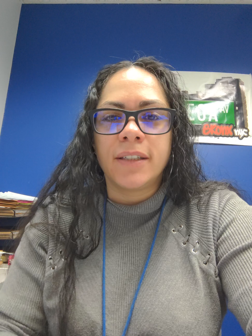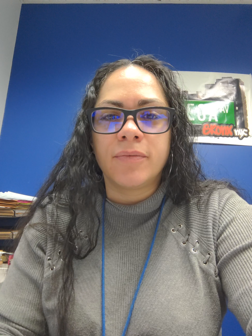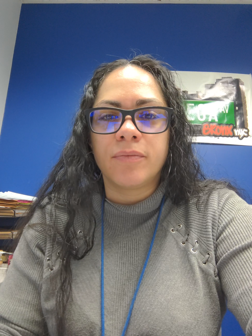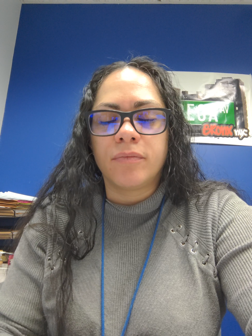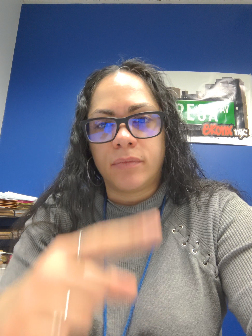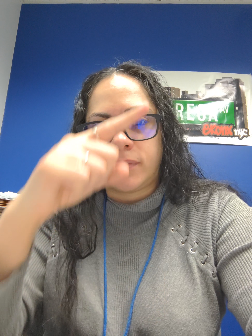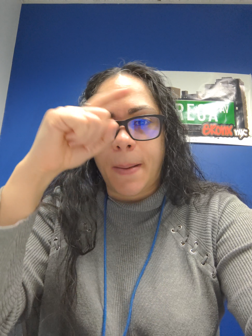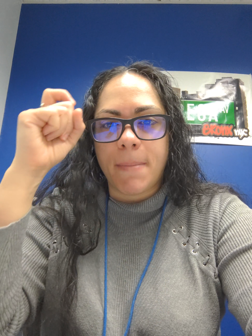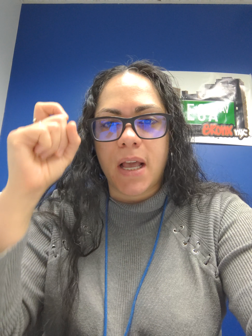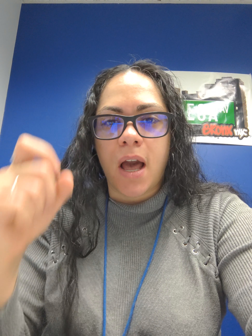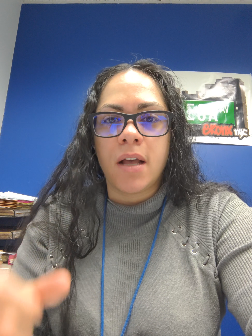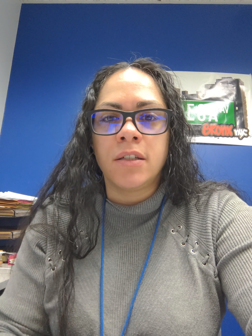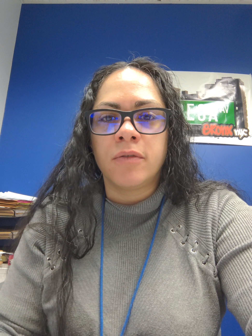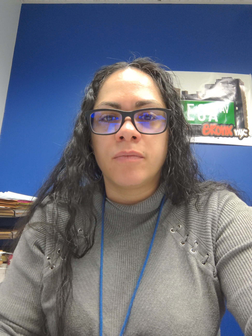because